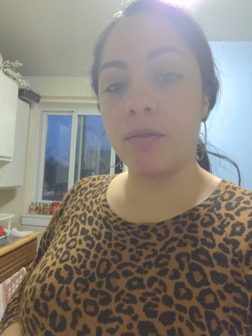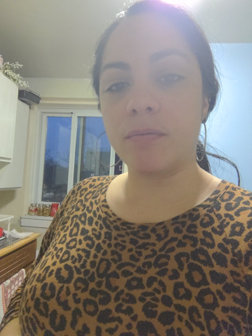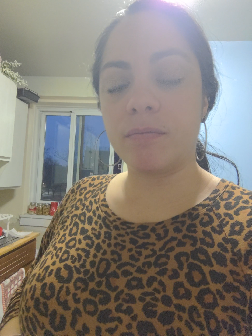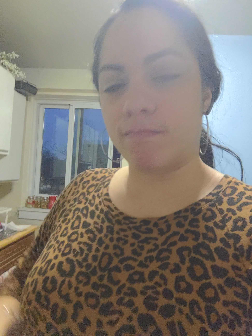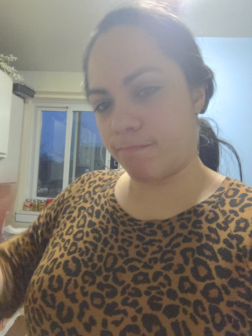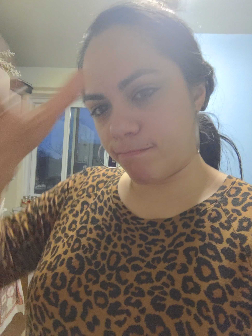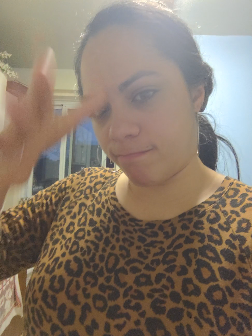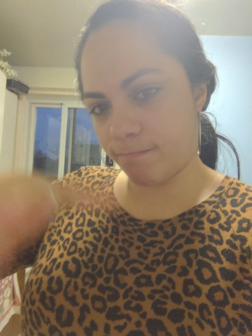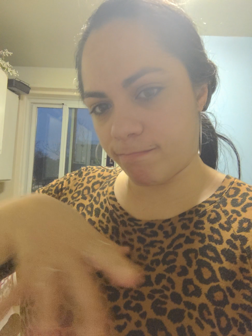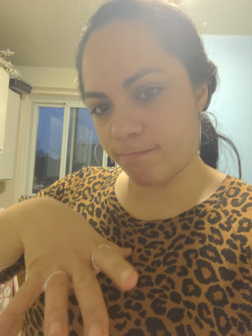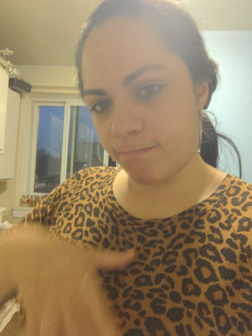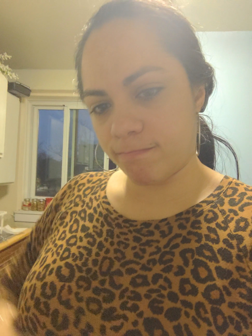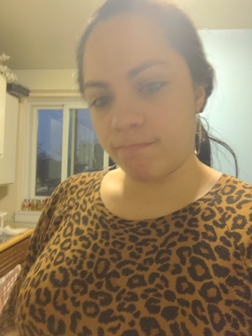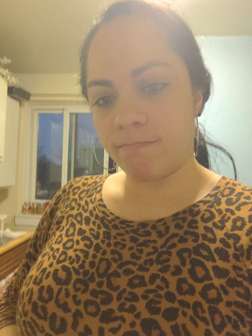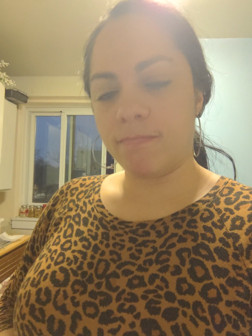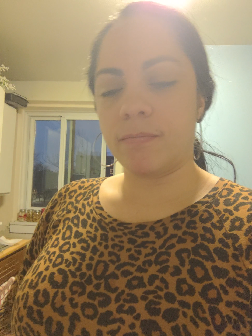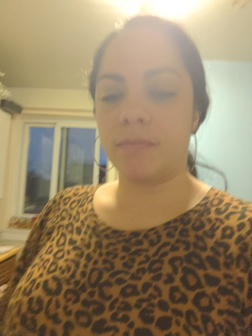man